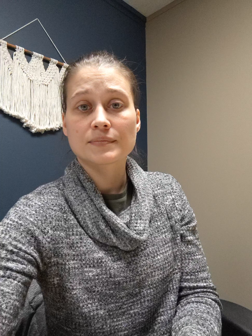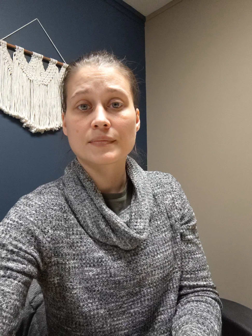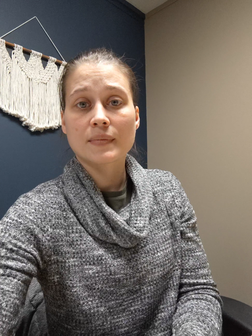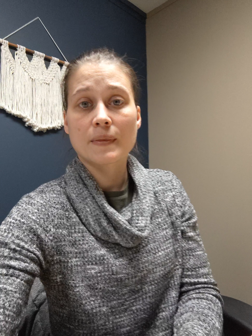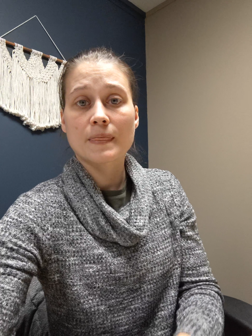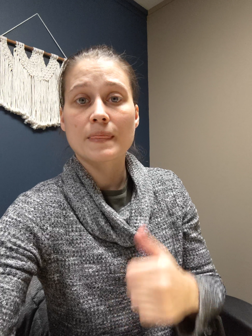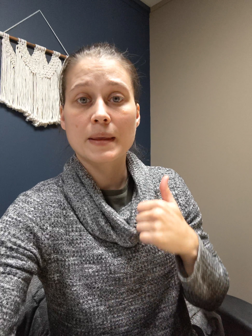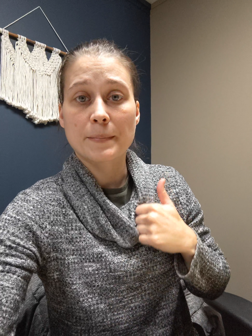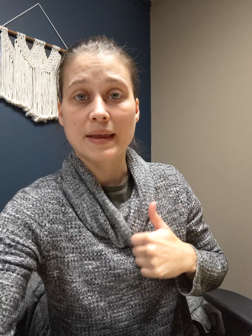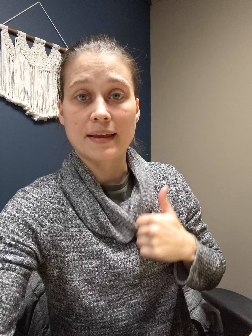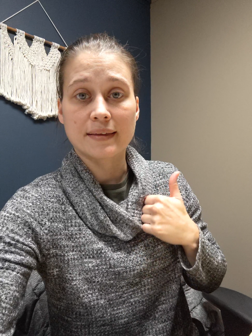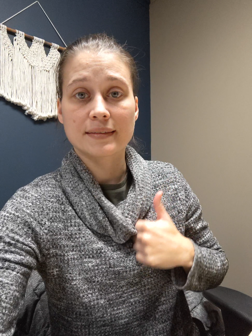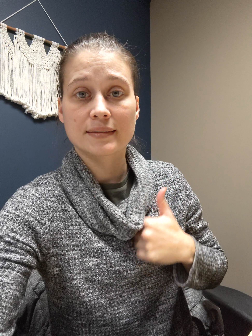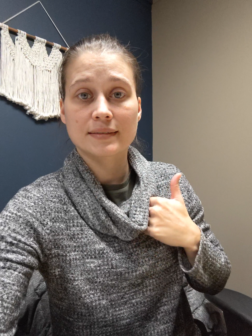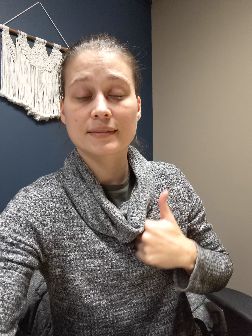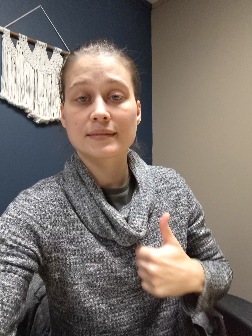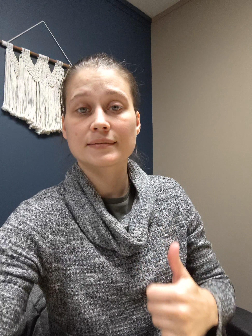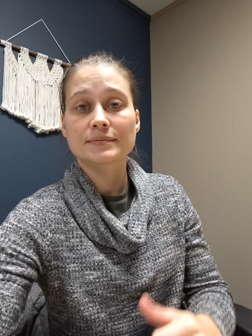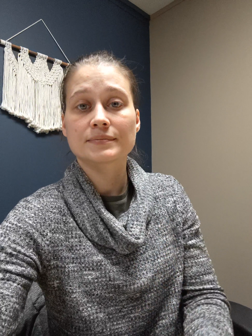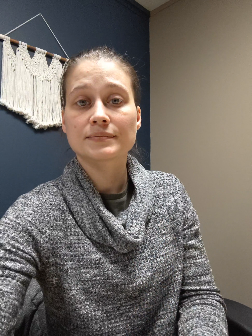bath